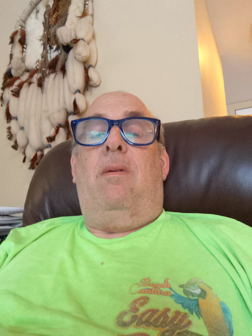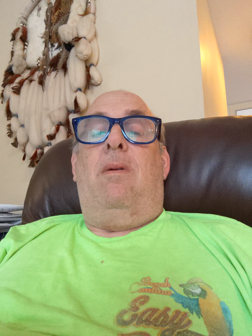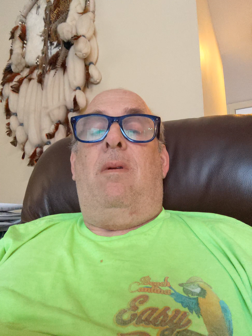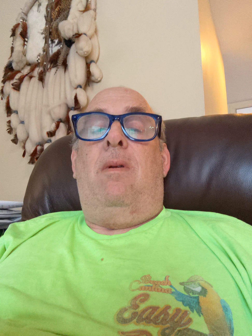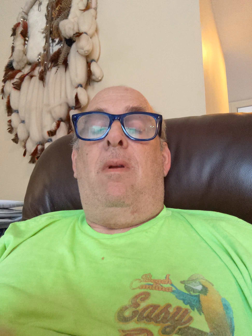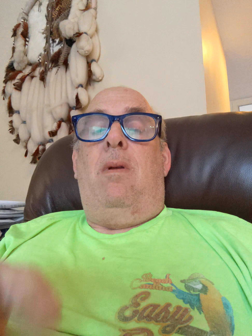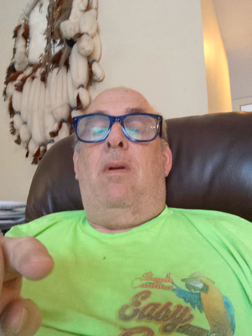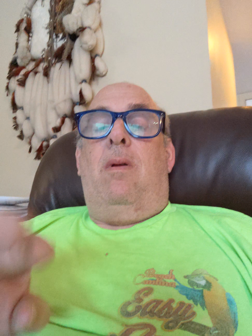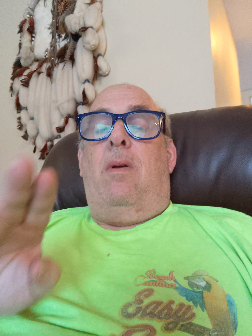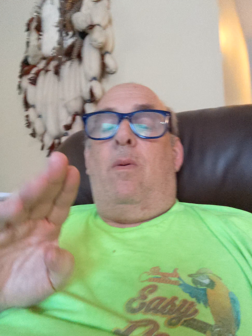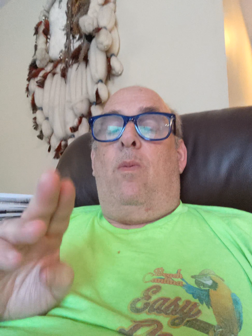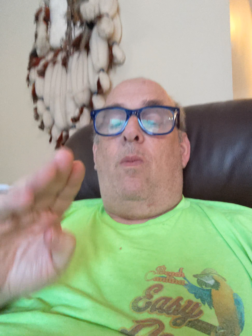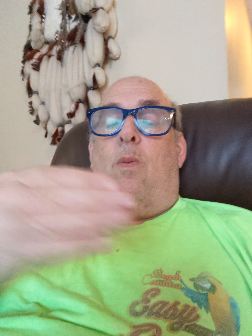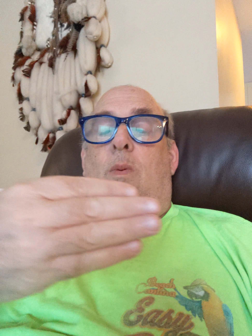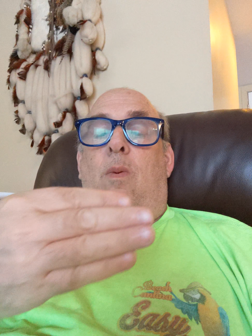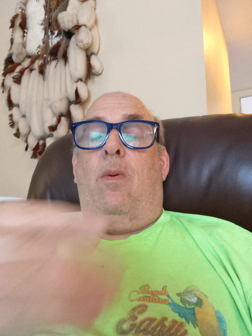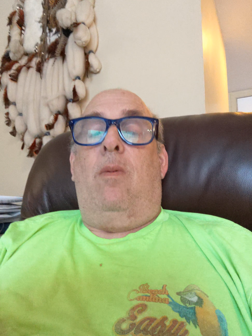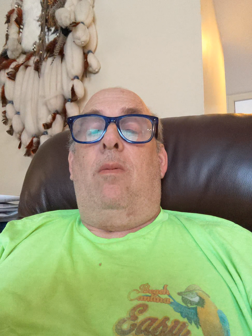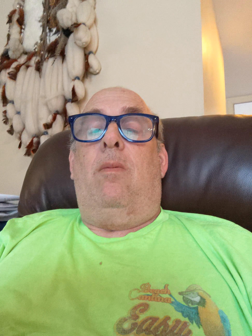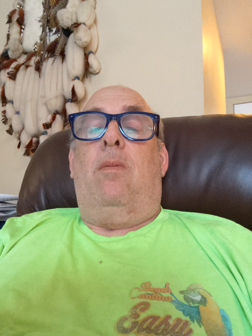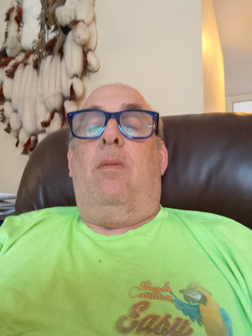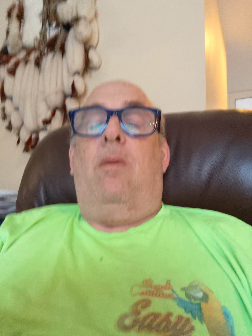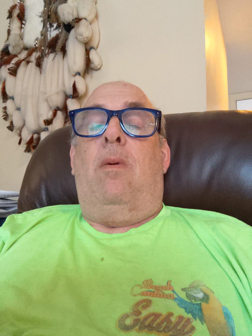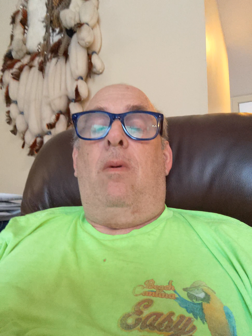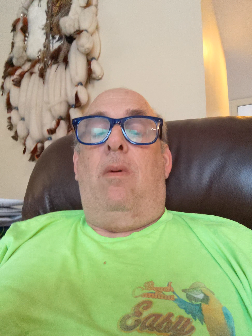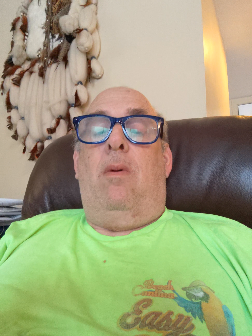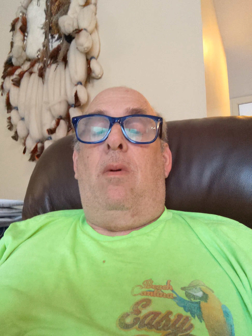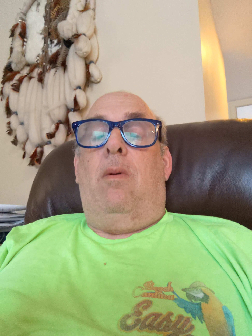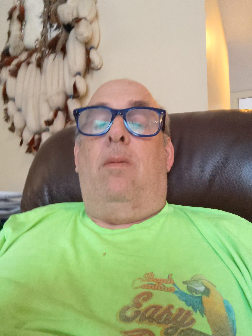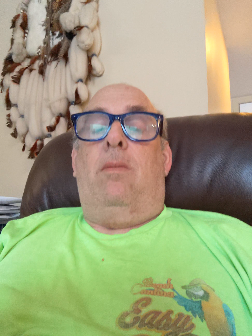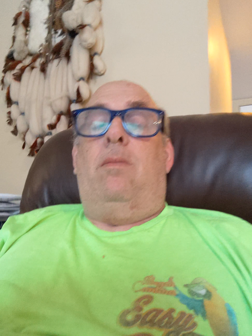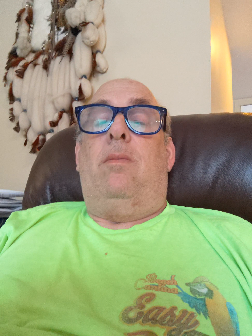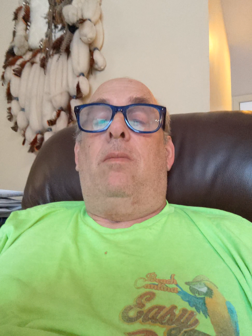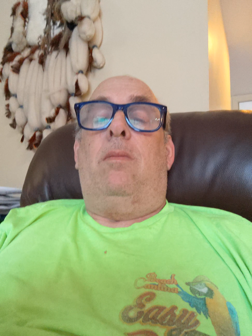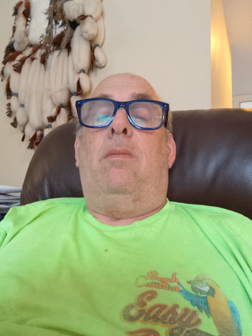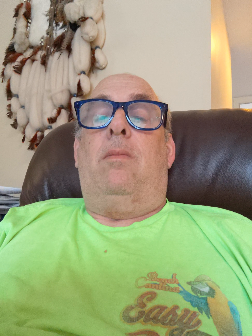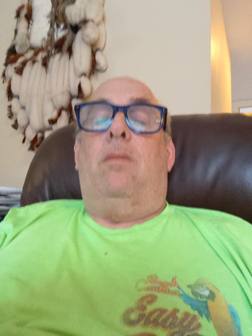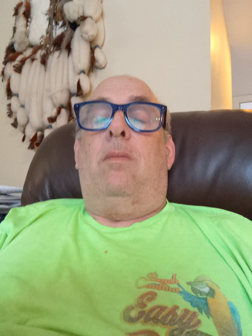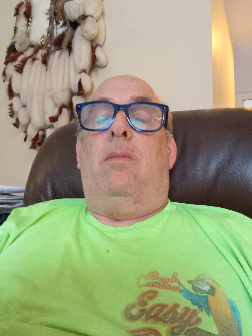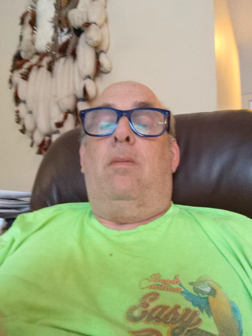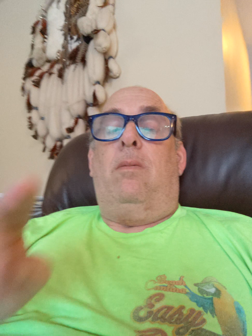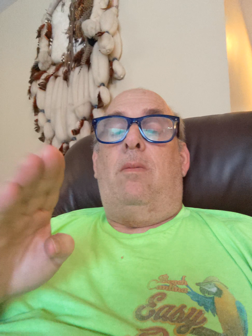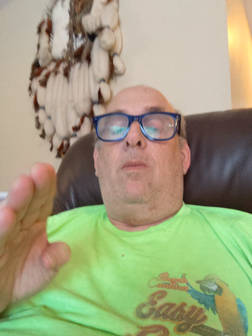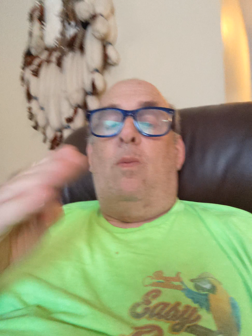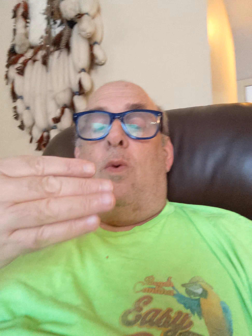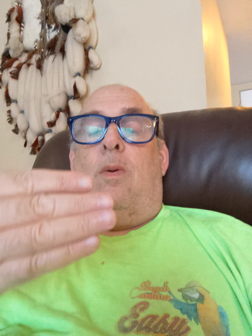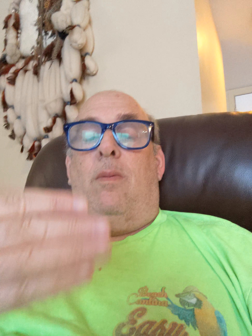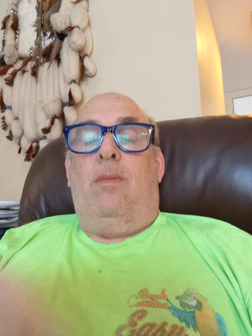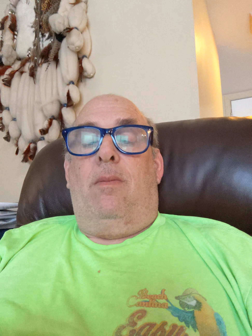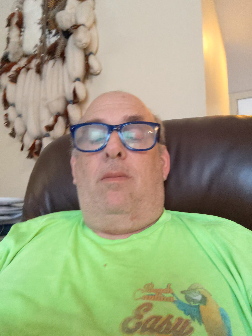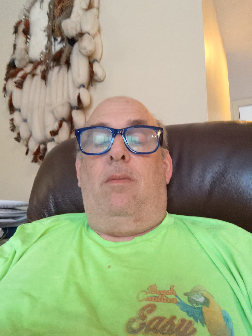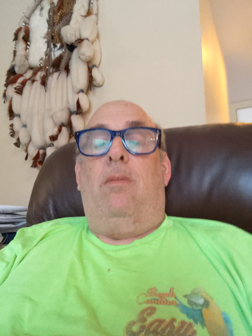room